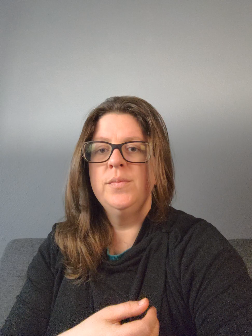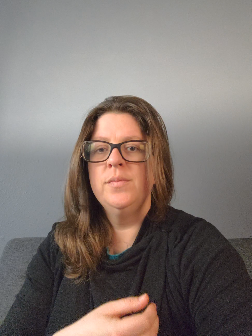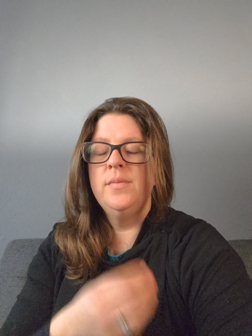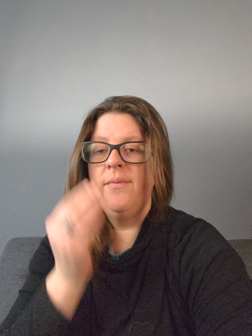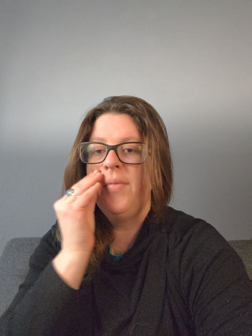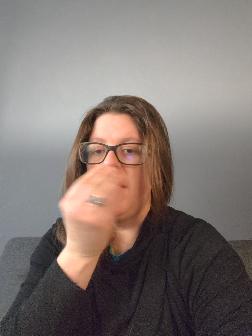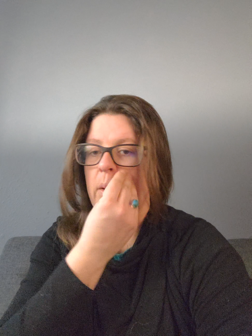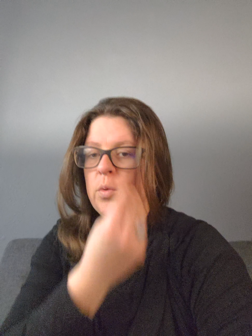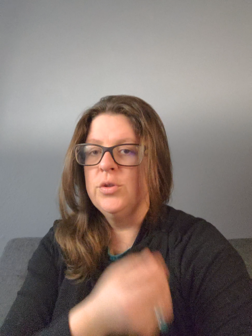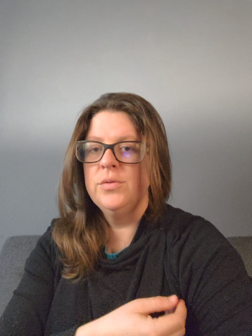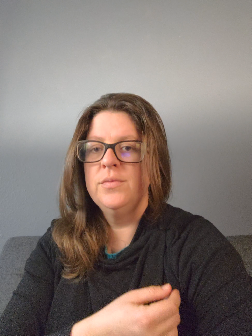flower